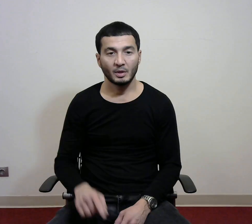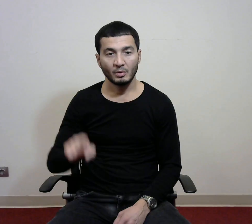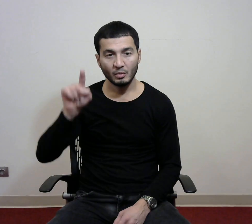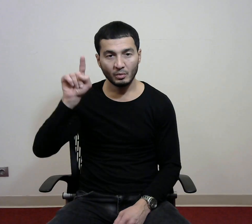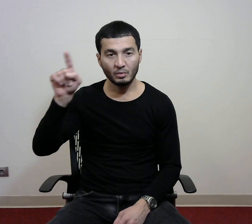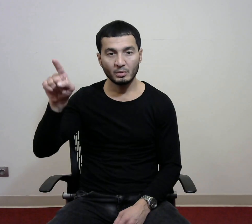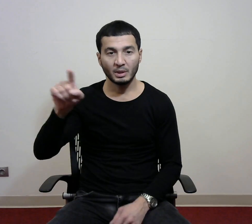onun